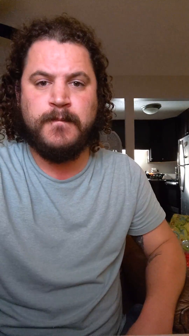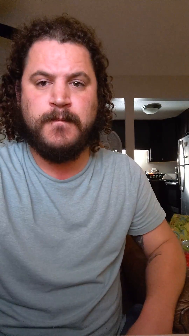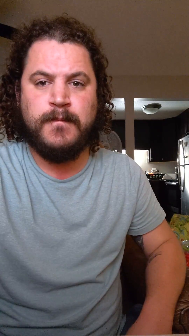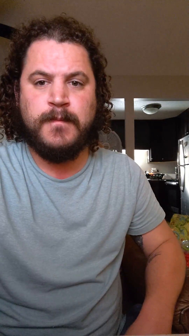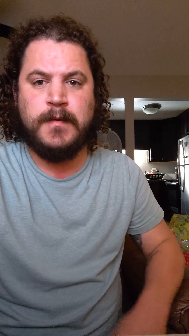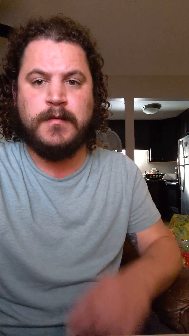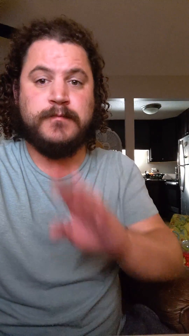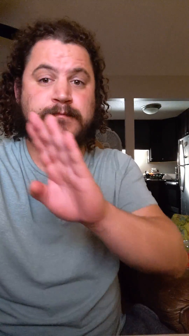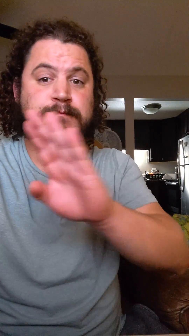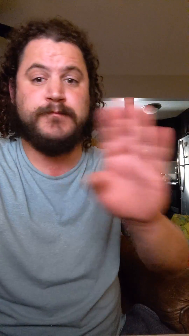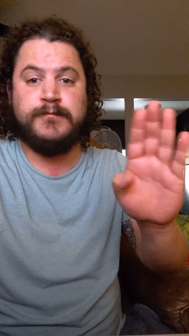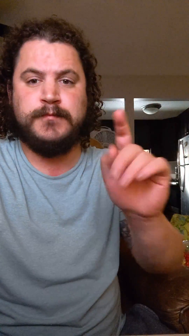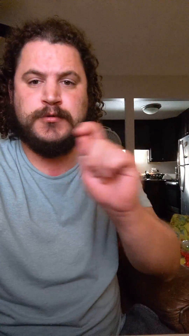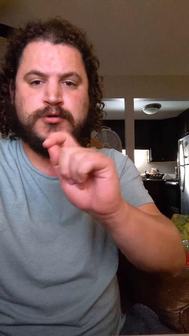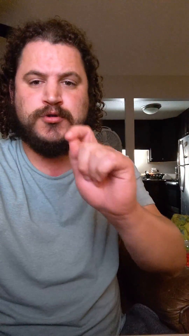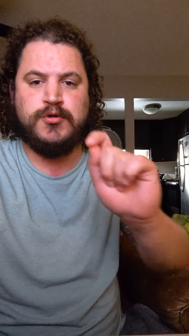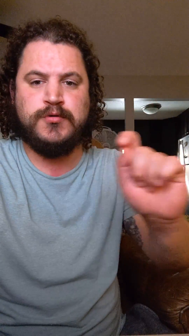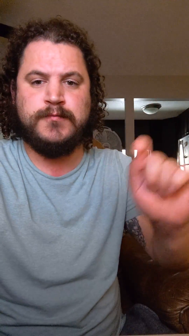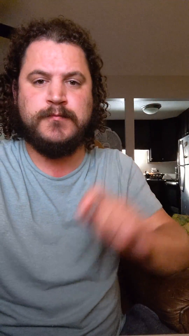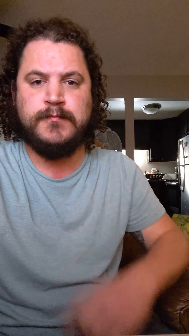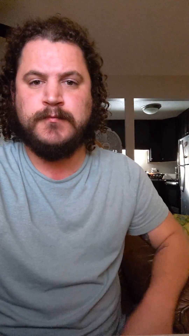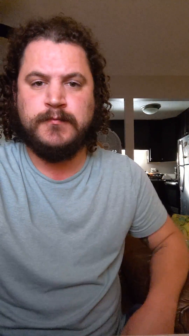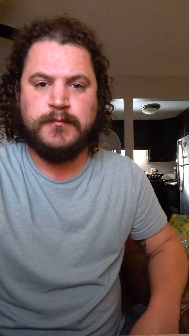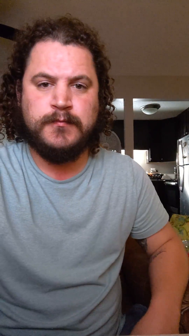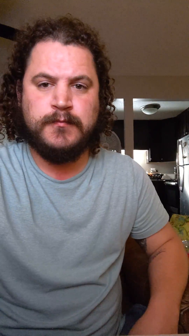chalk